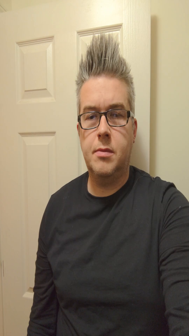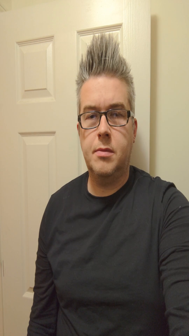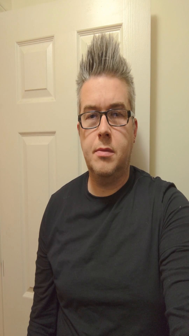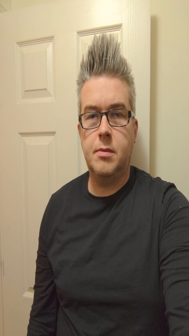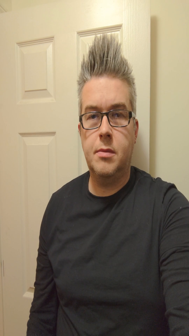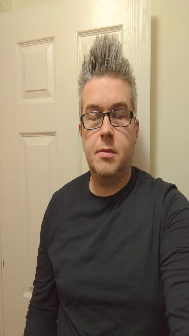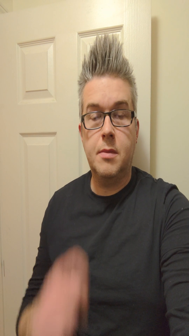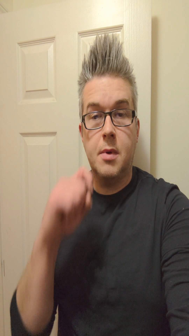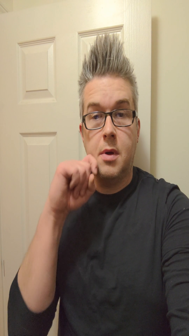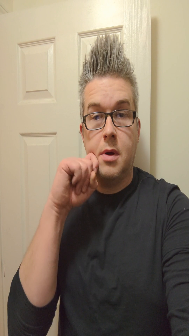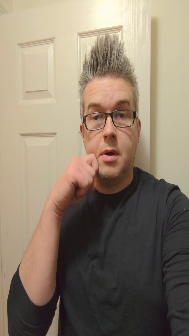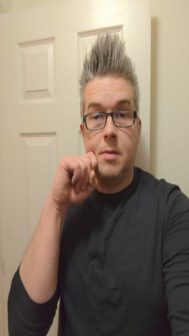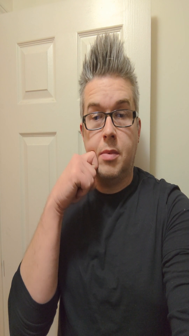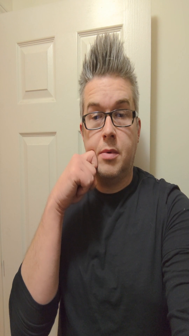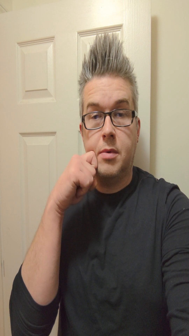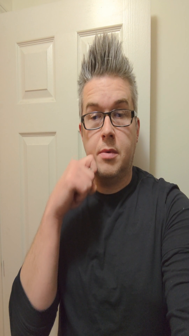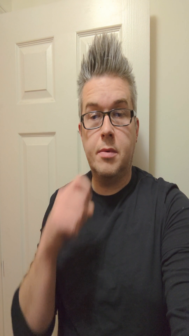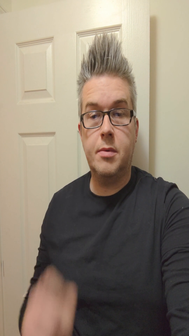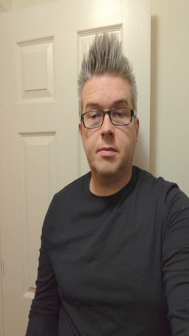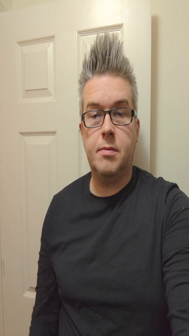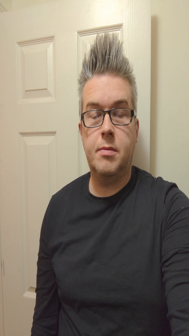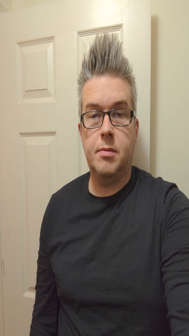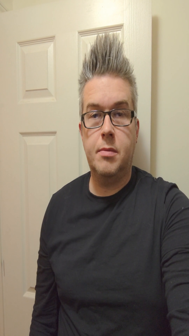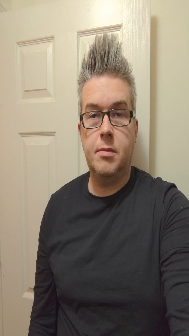apple